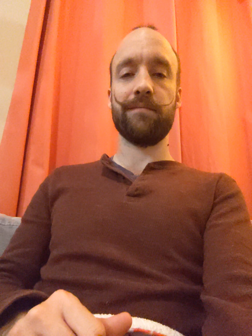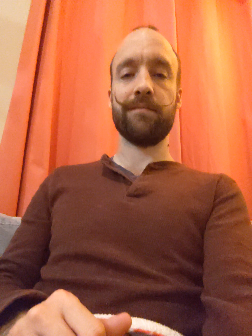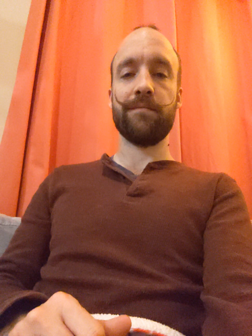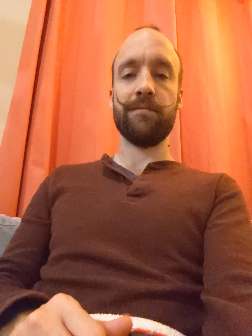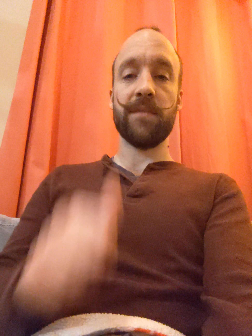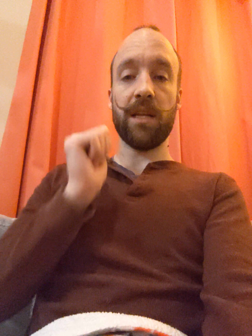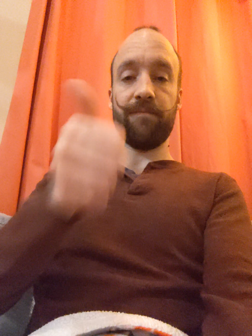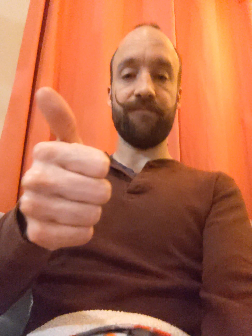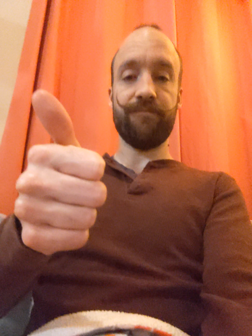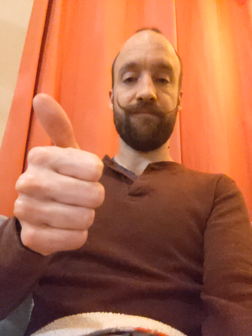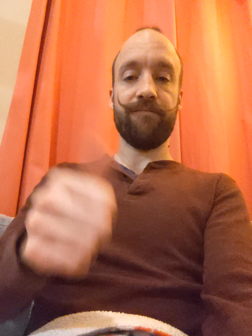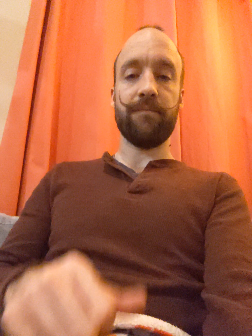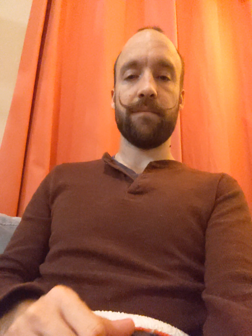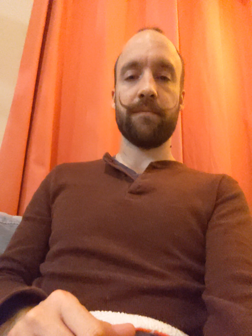yourself